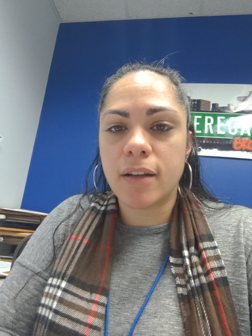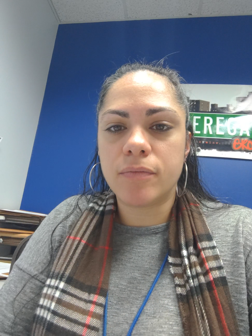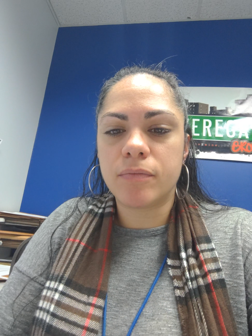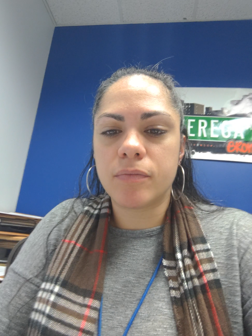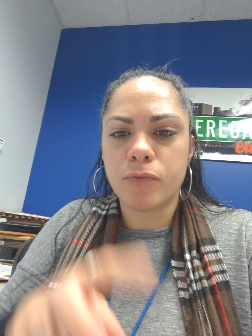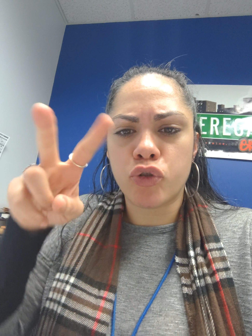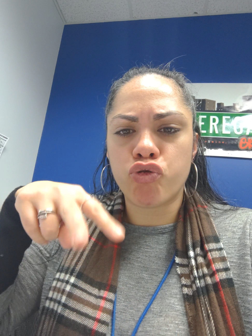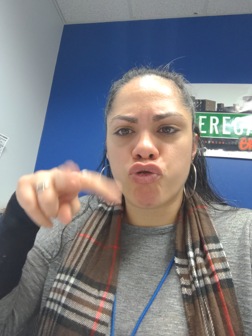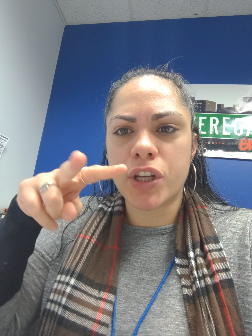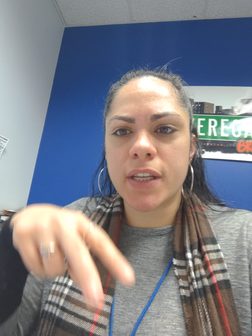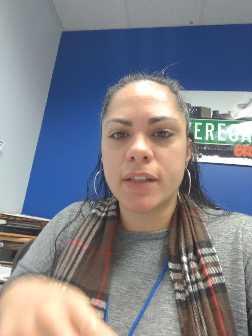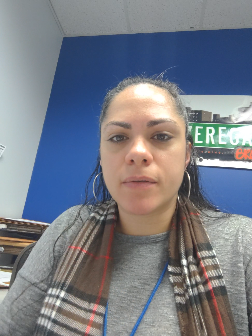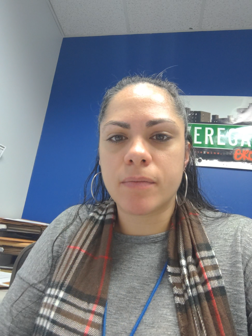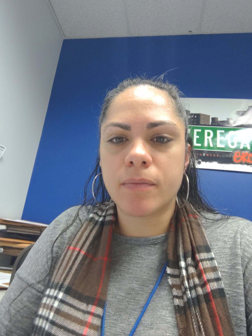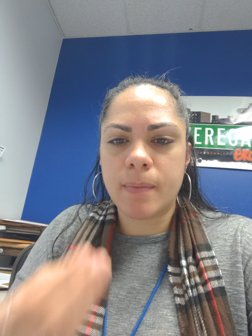read